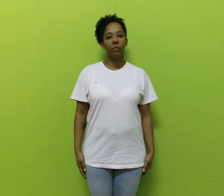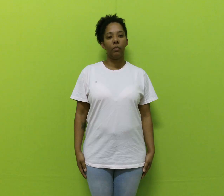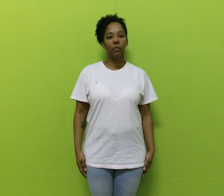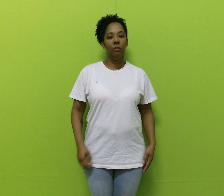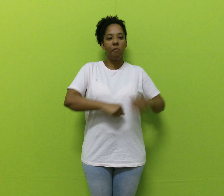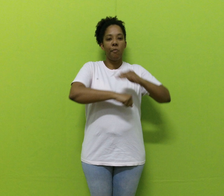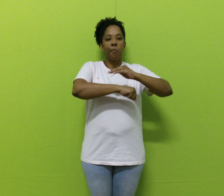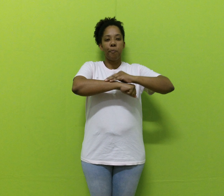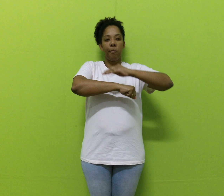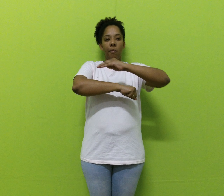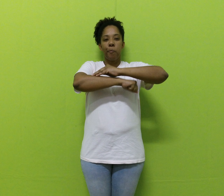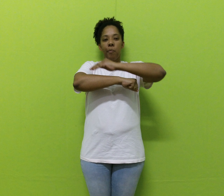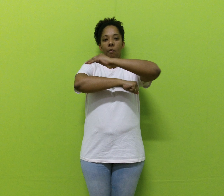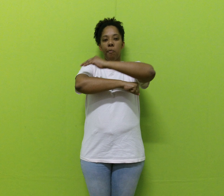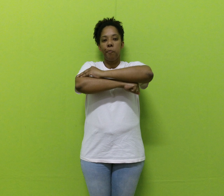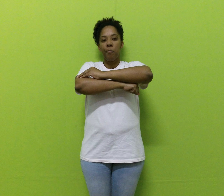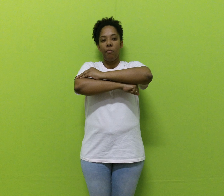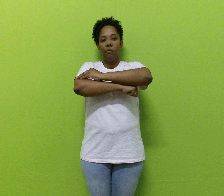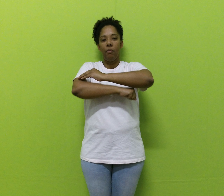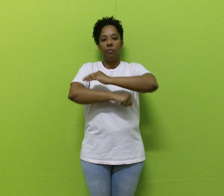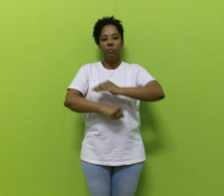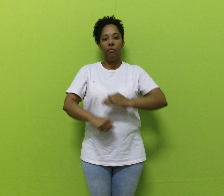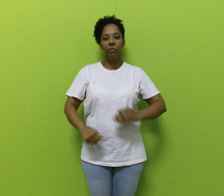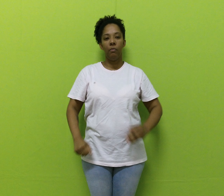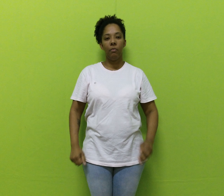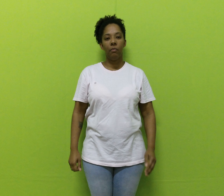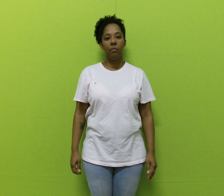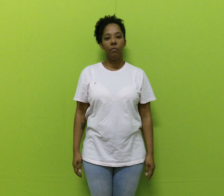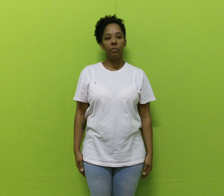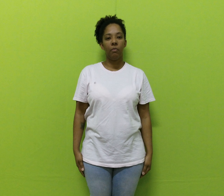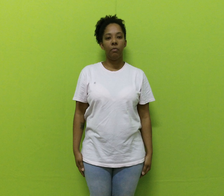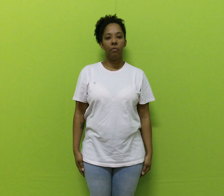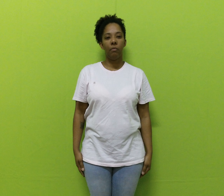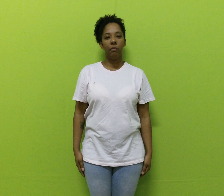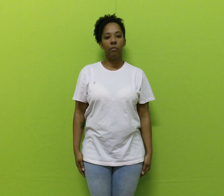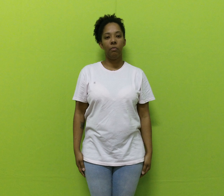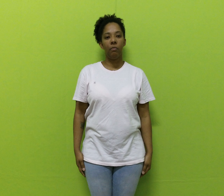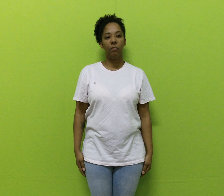sapo